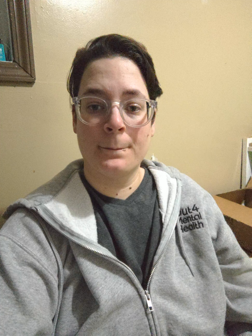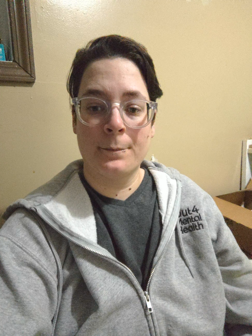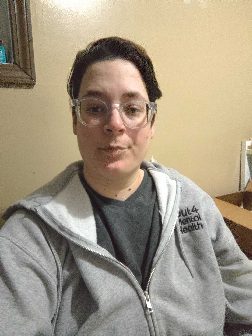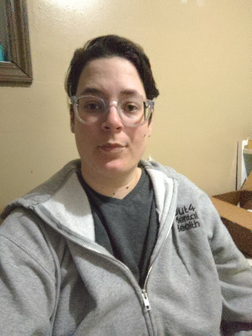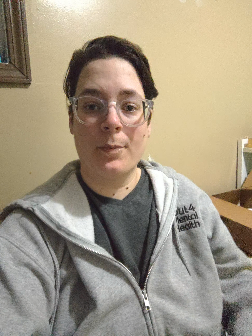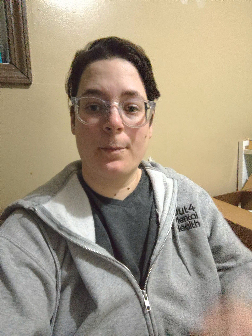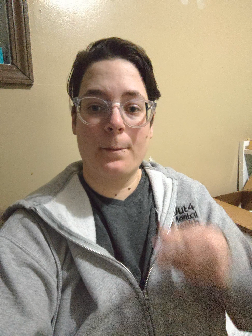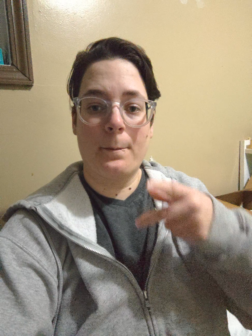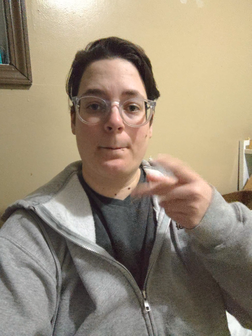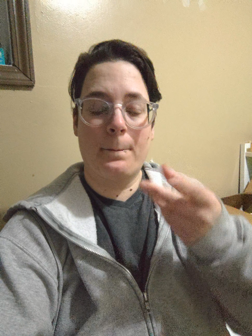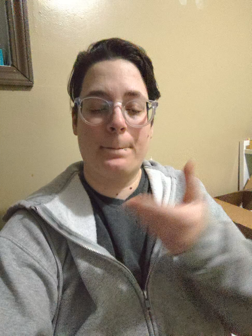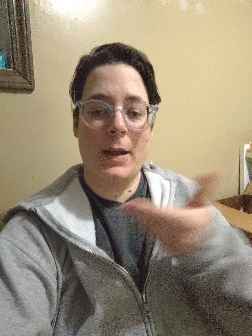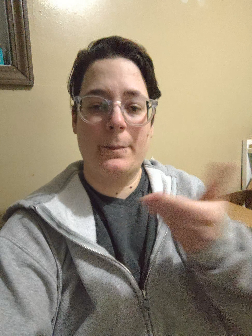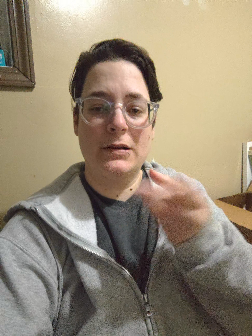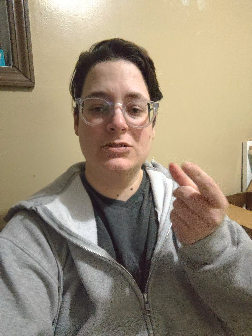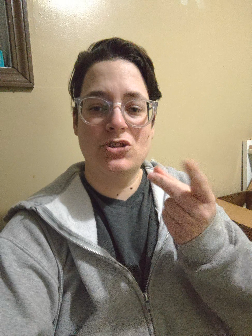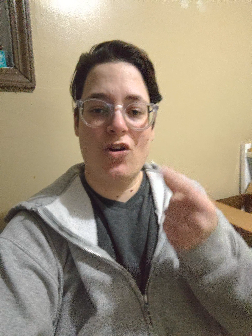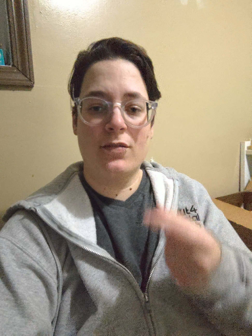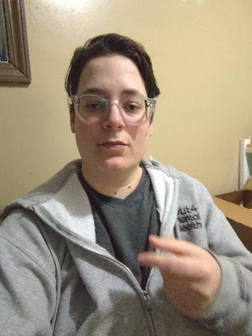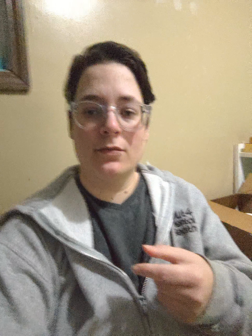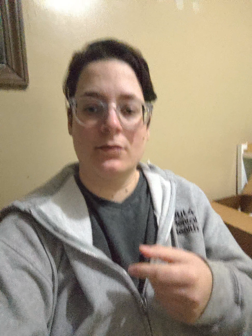puppy